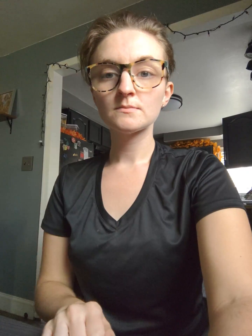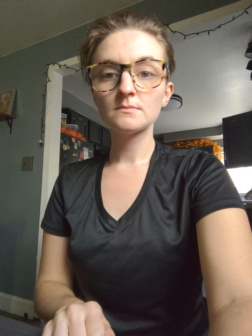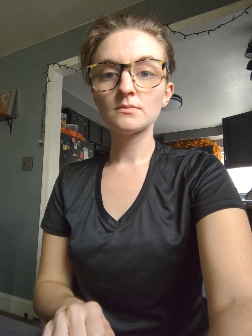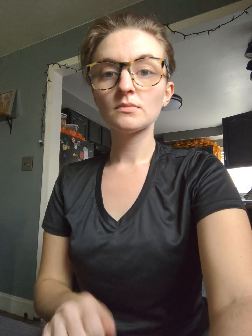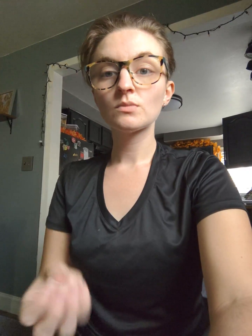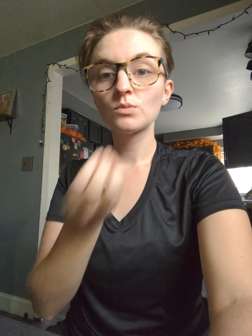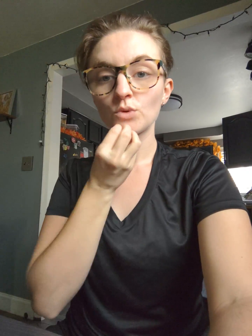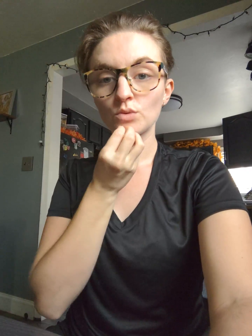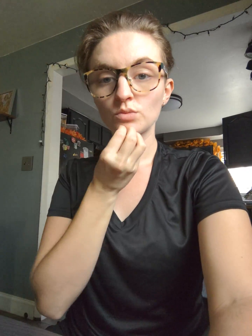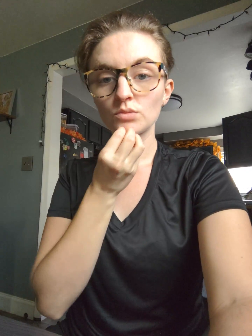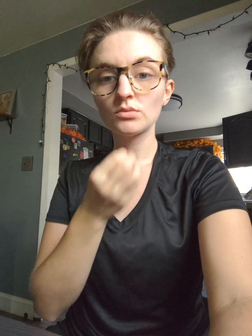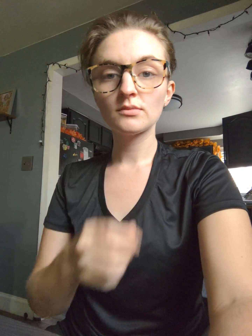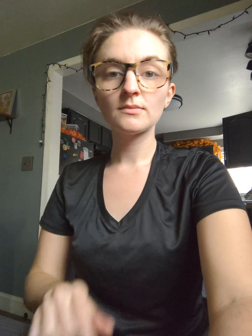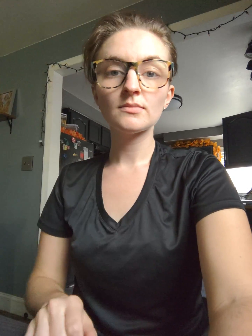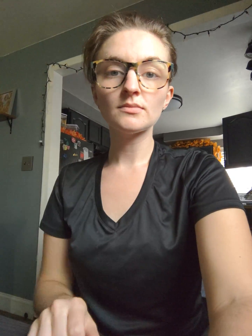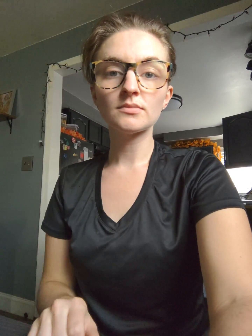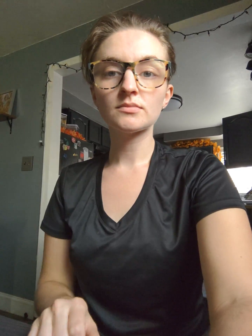eat